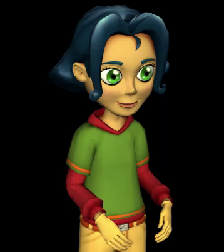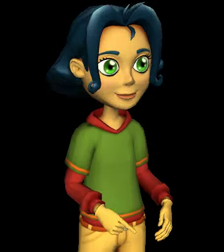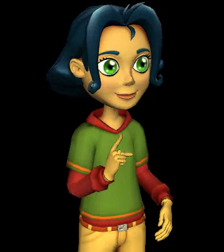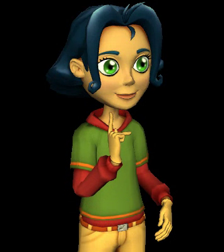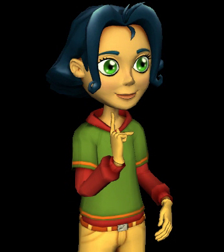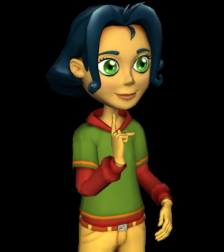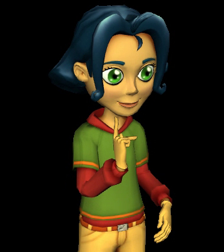كيلومتر